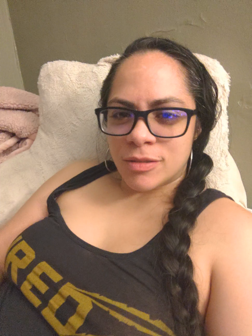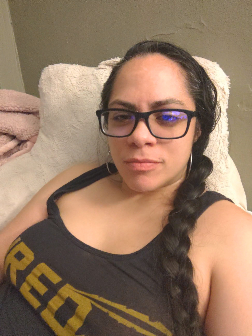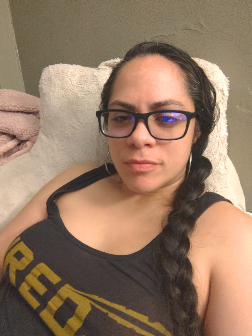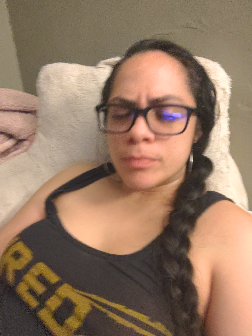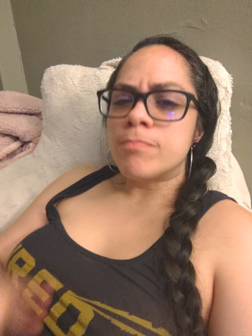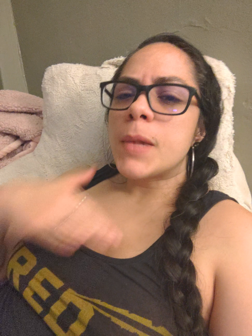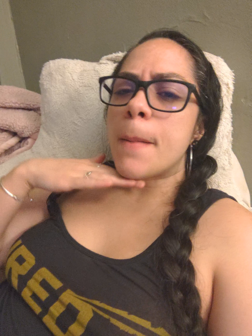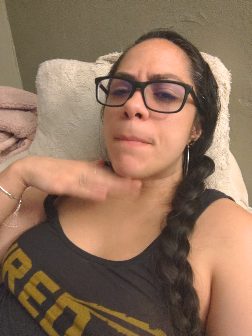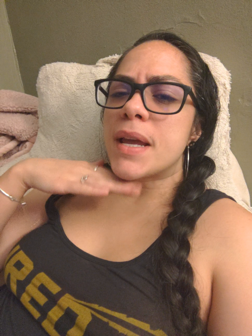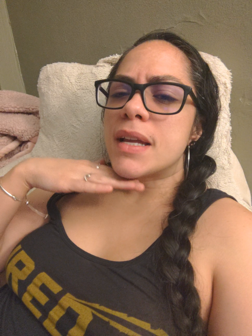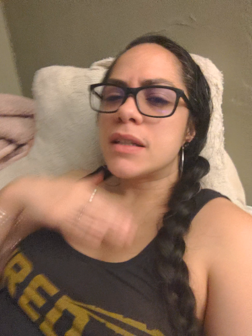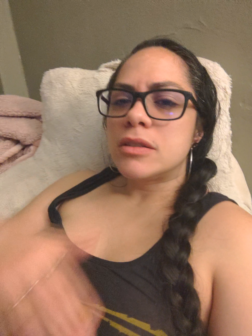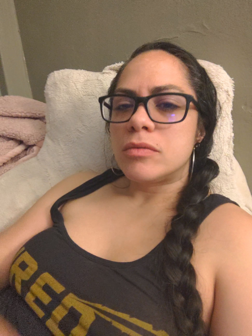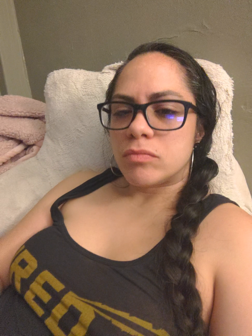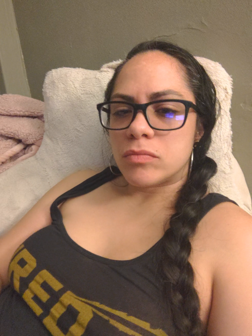pig